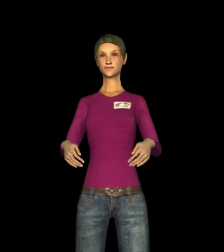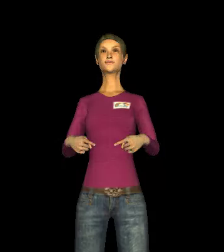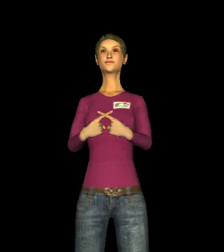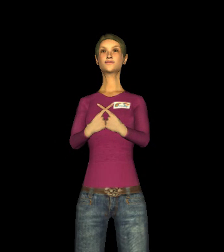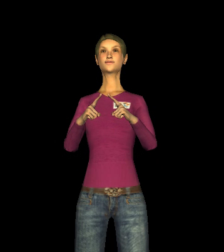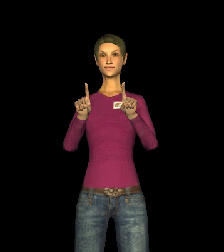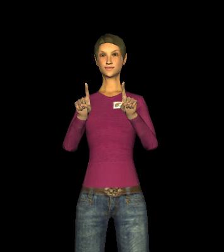مختلف